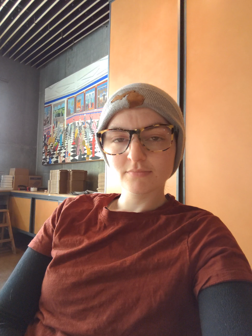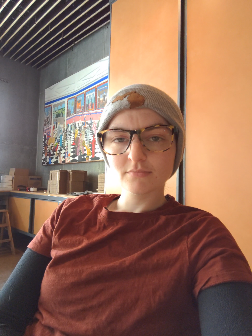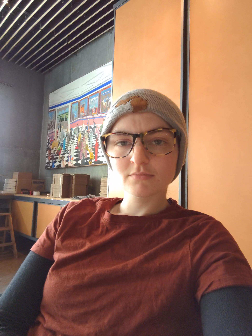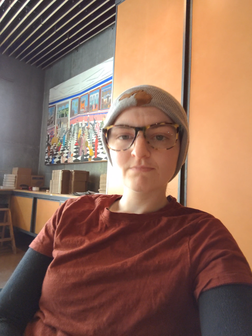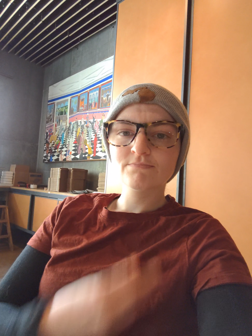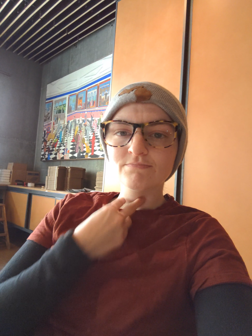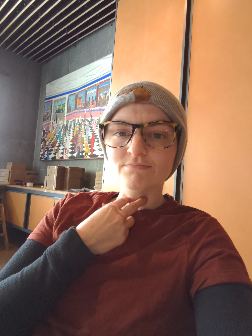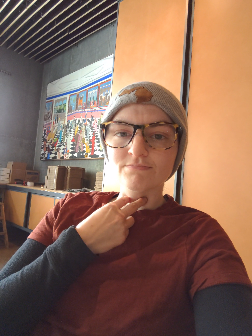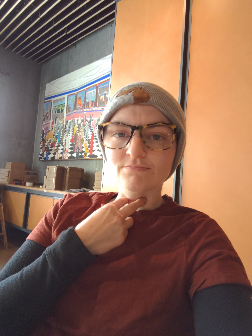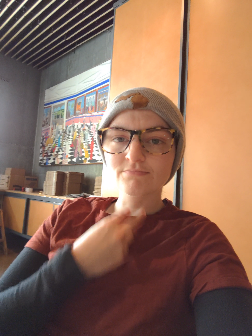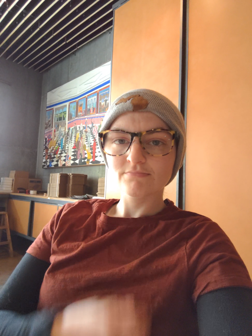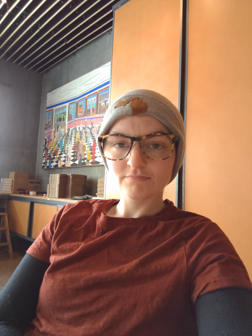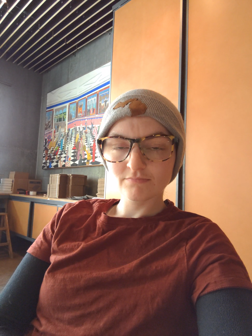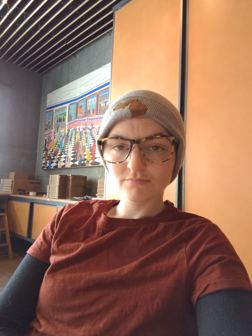stuck